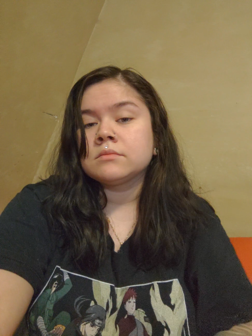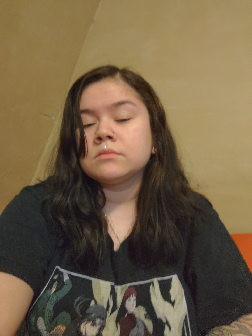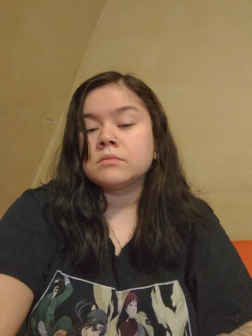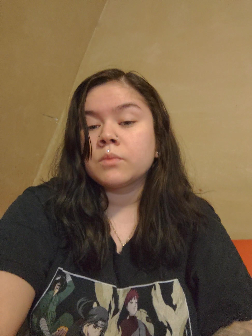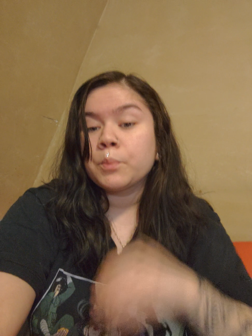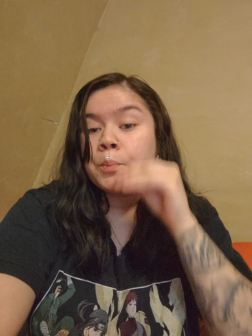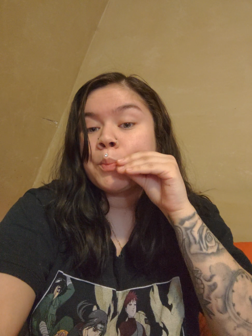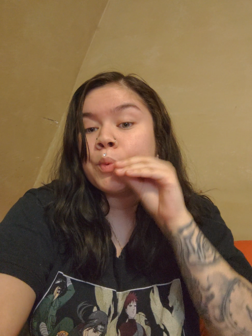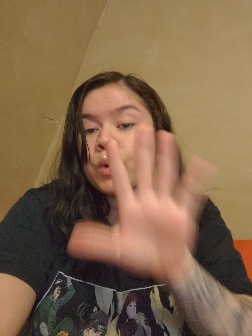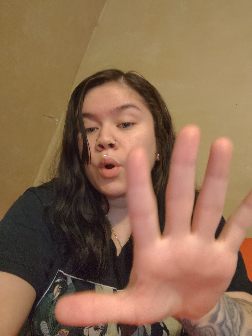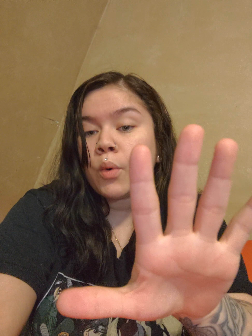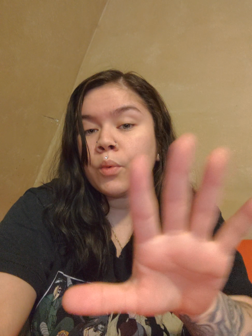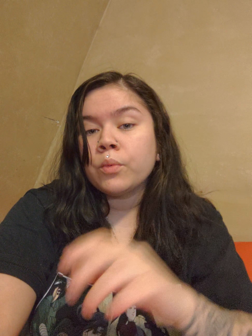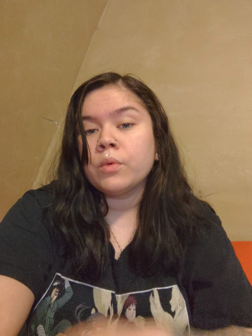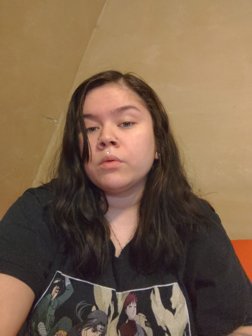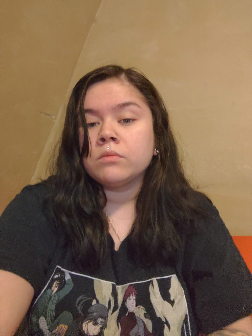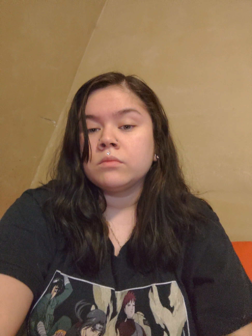blow